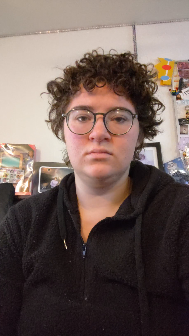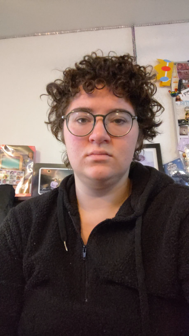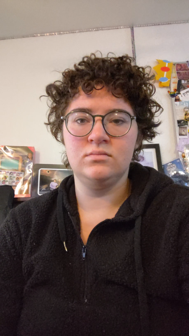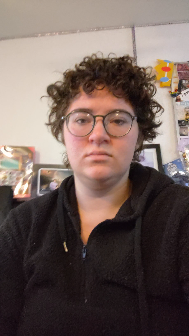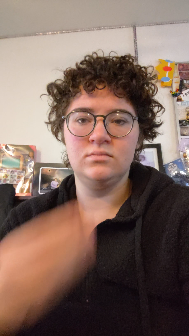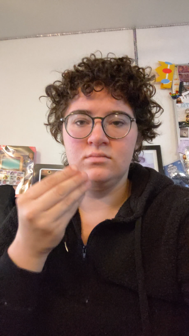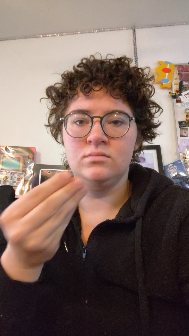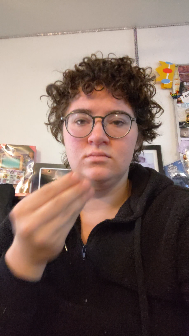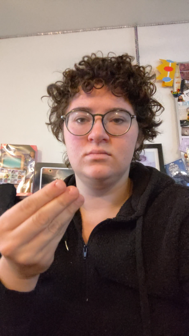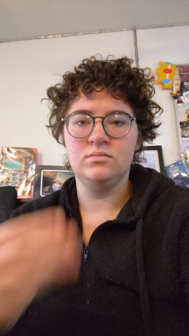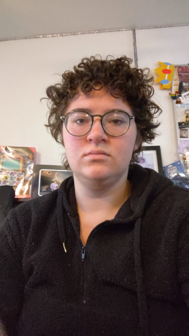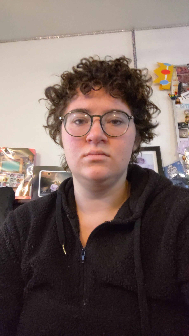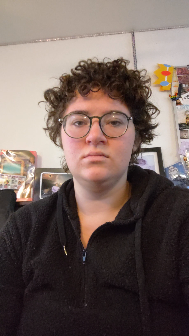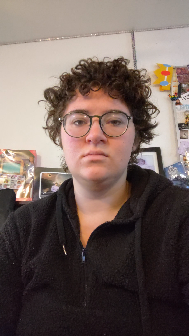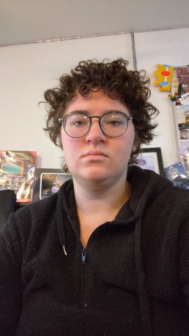feed